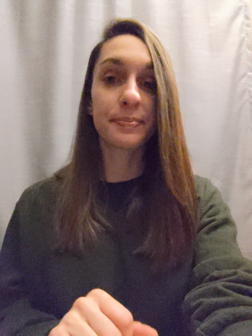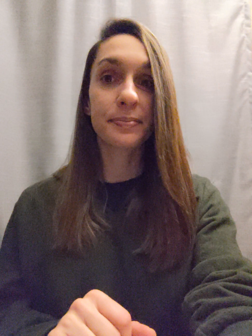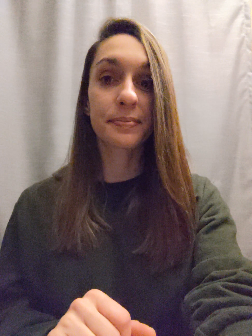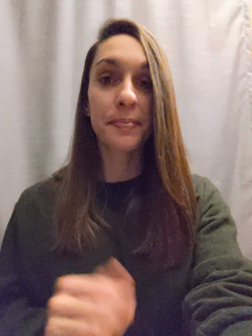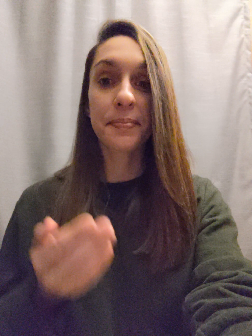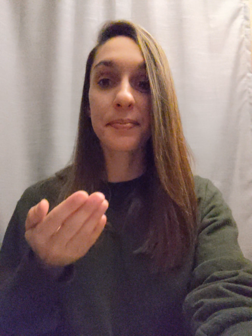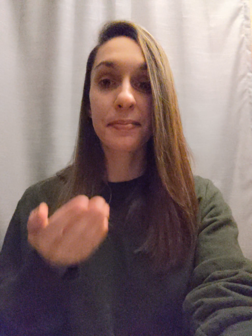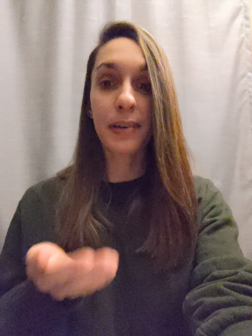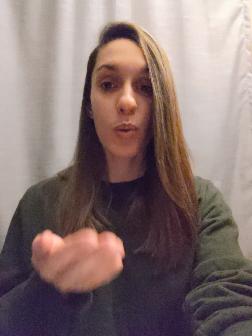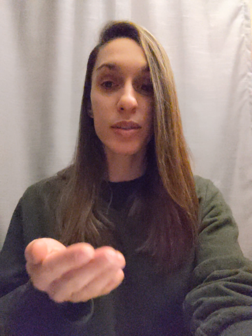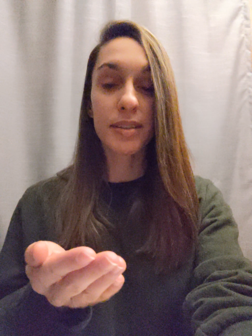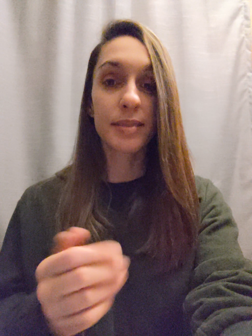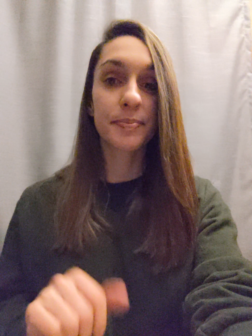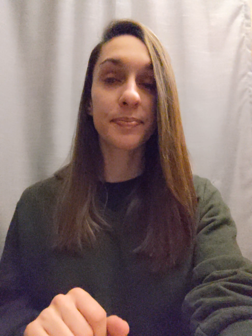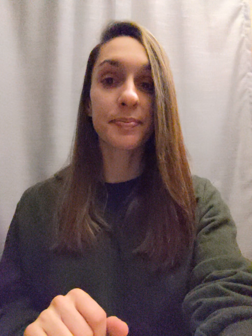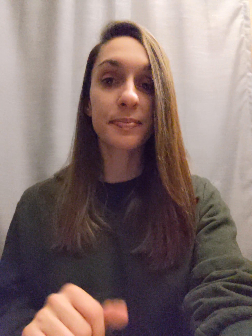boat